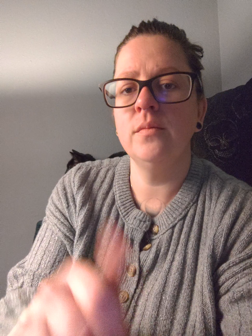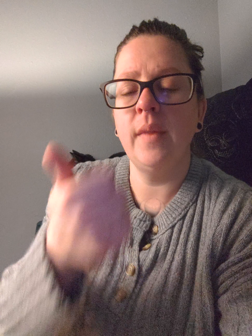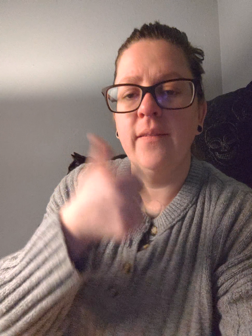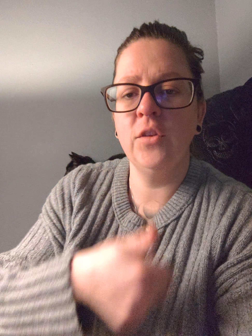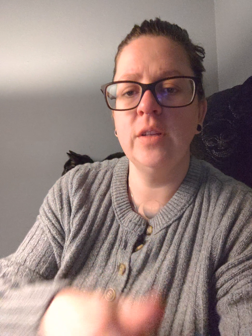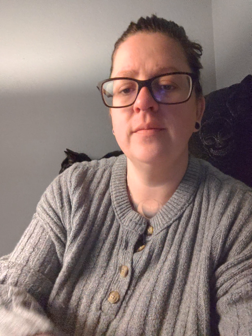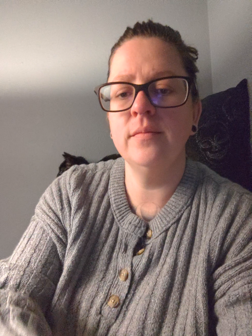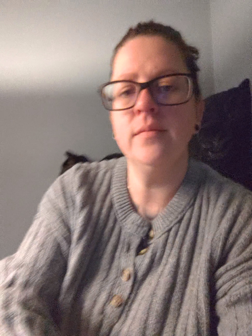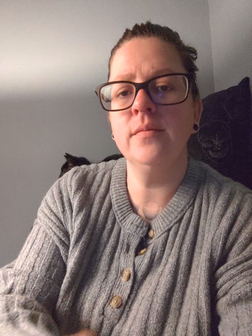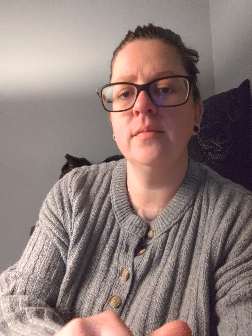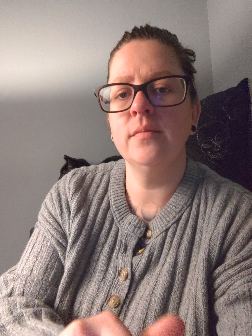every